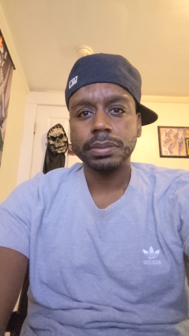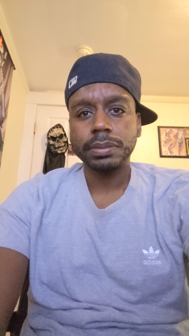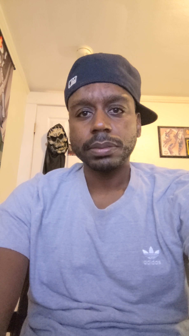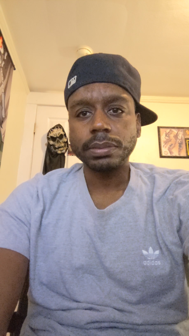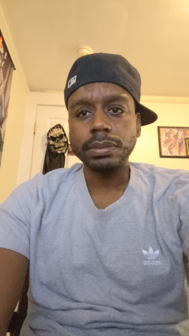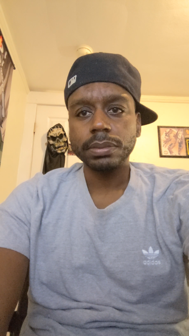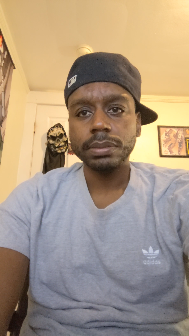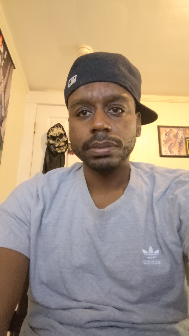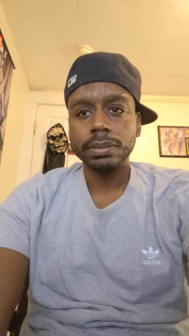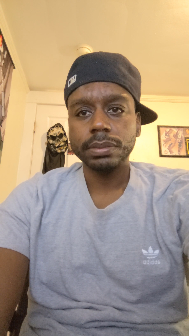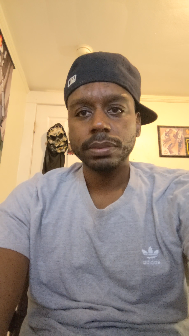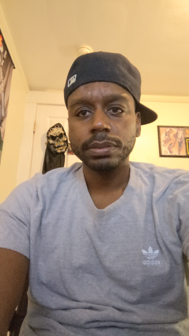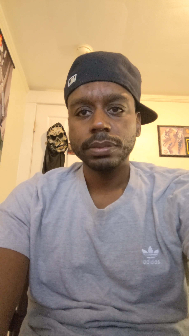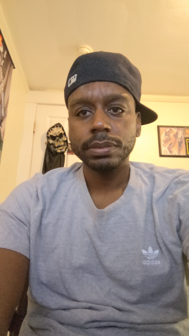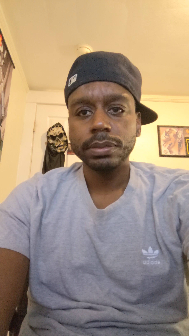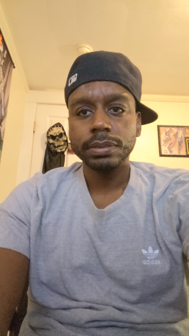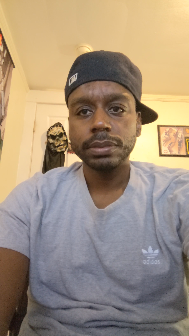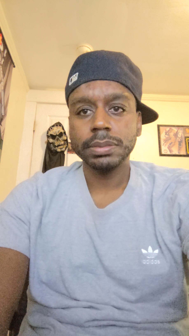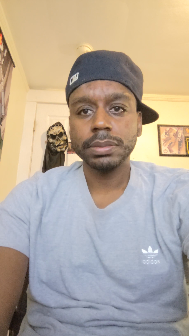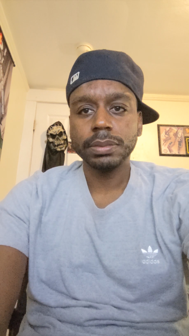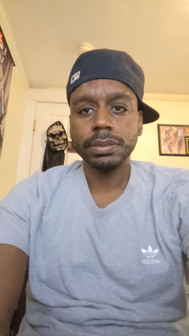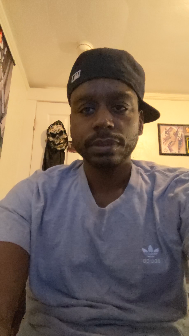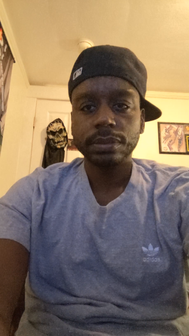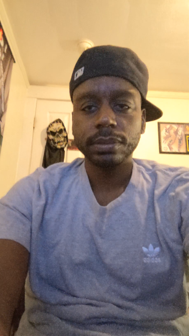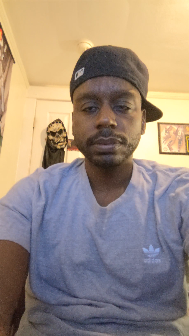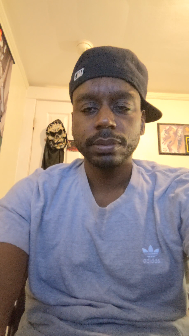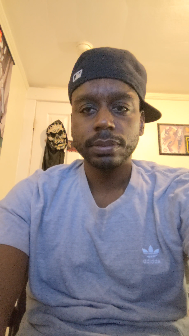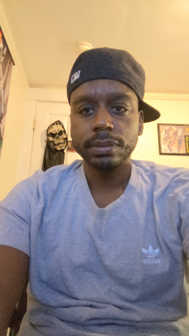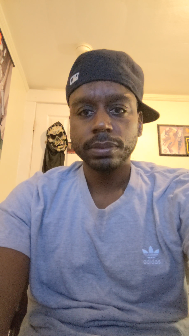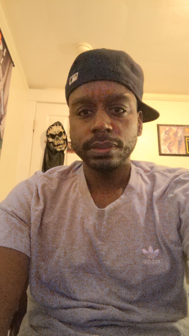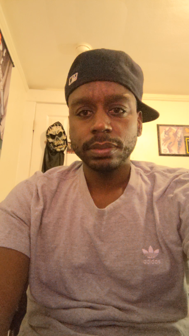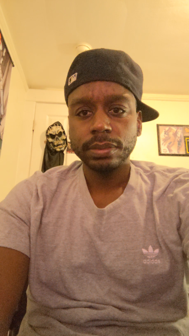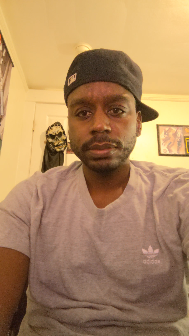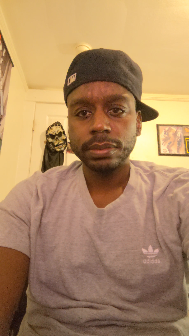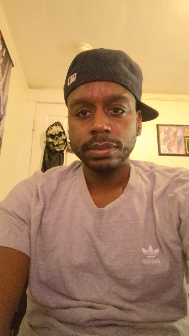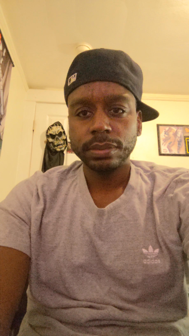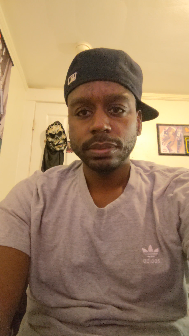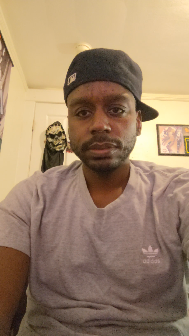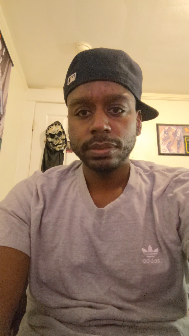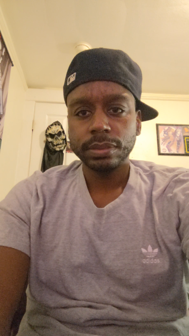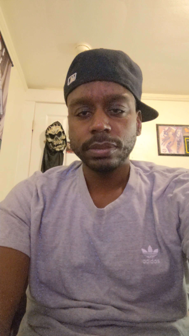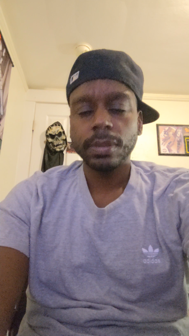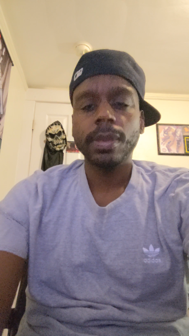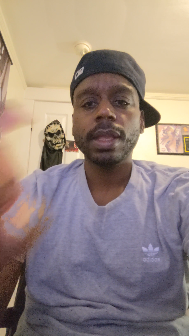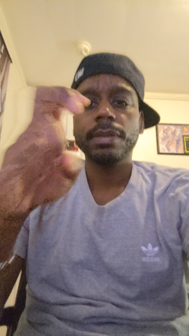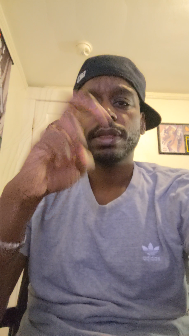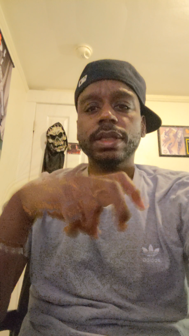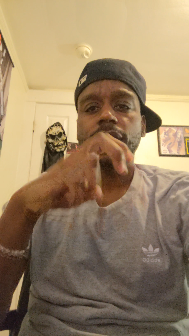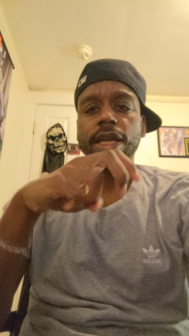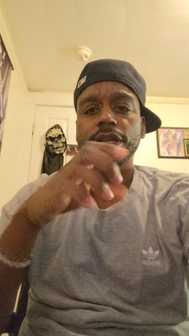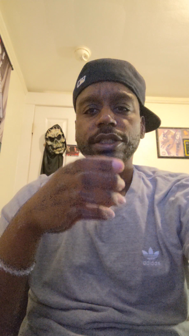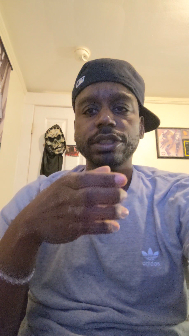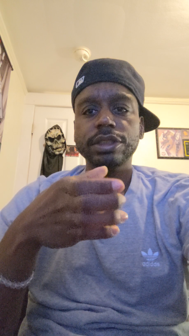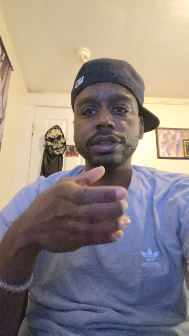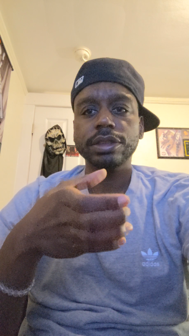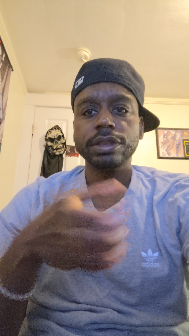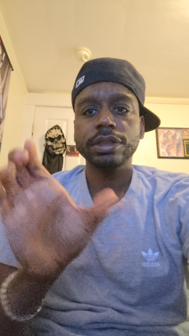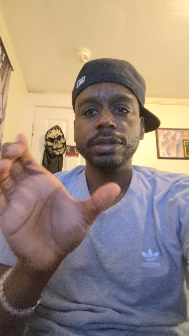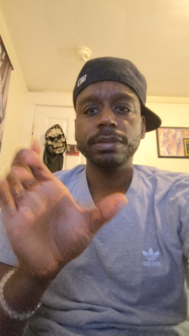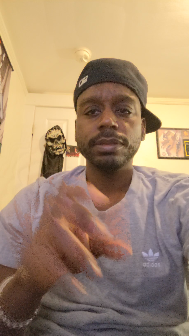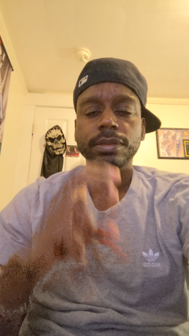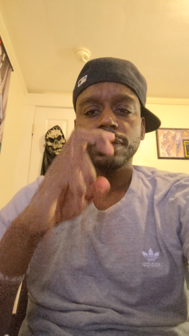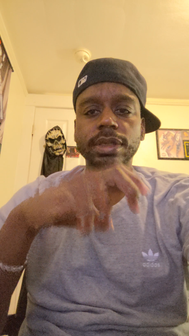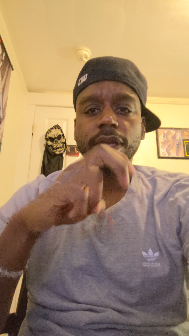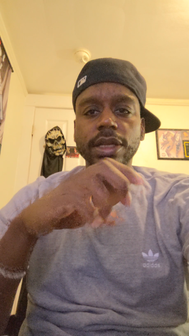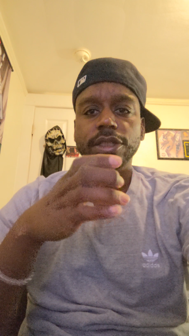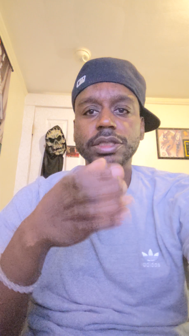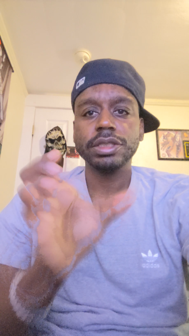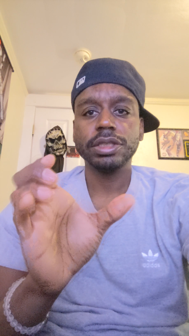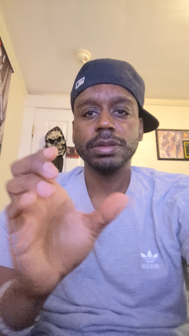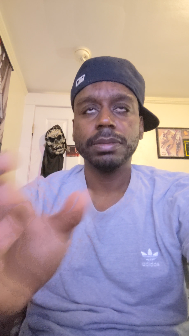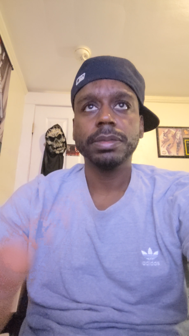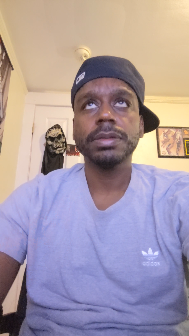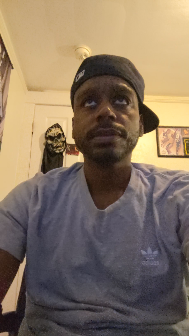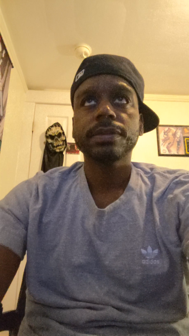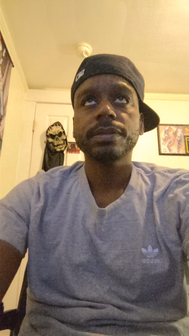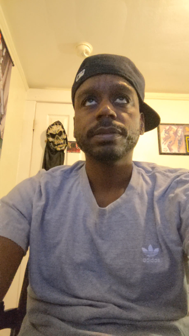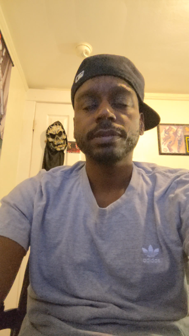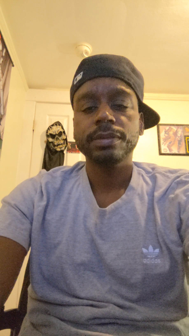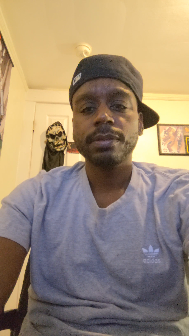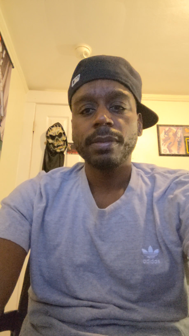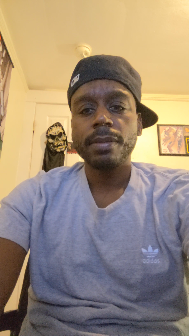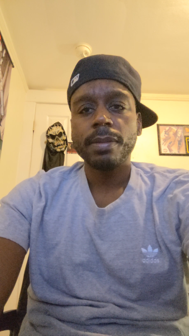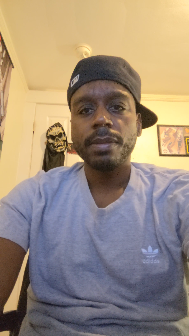potato chip